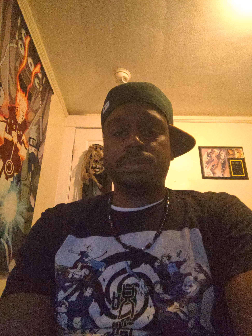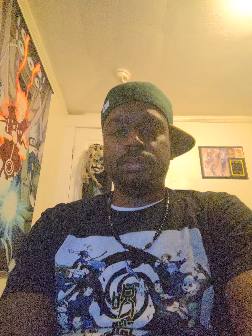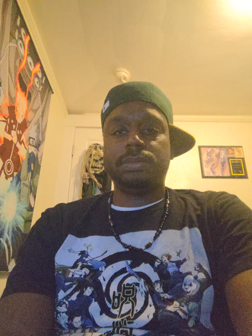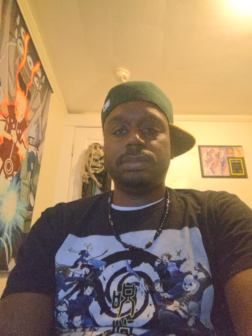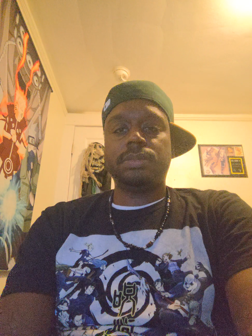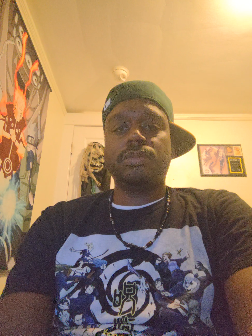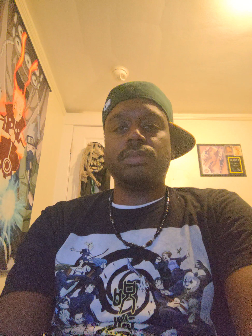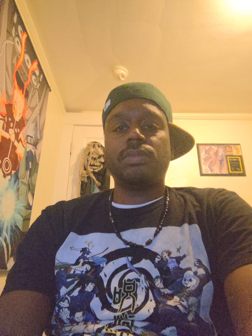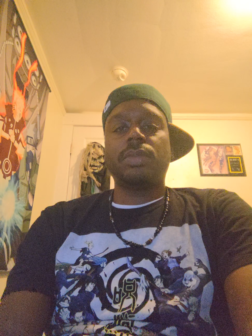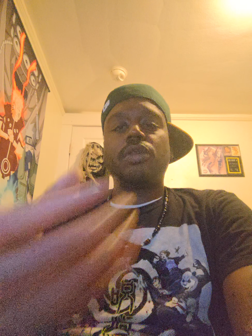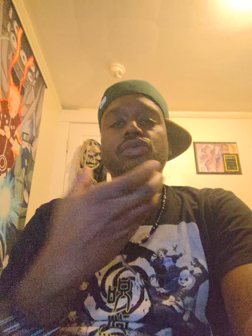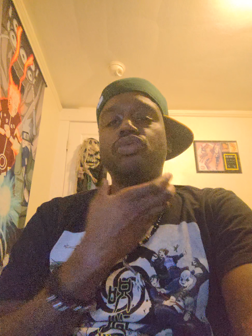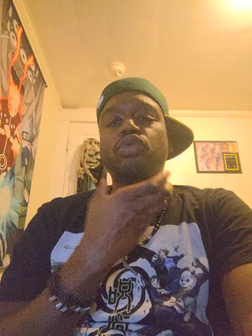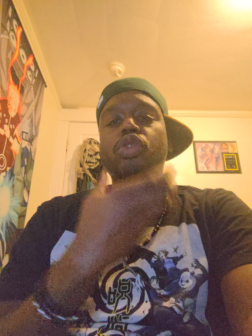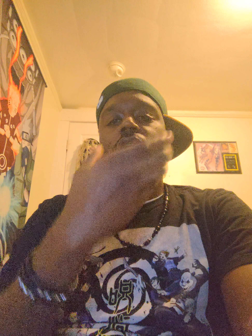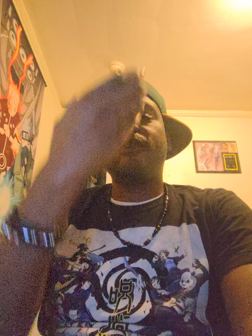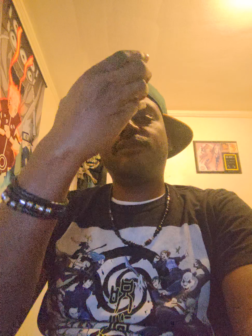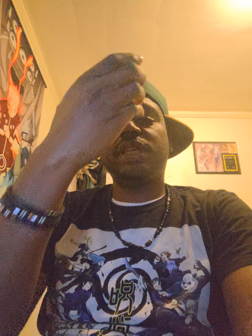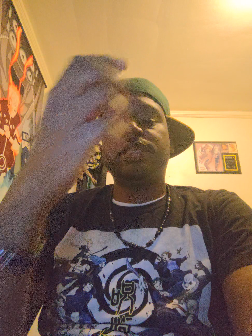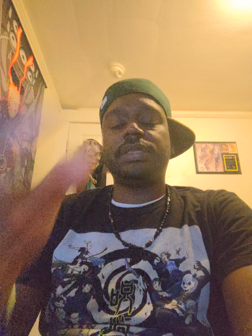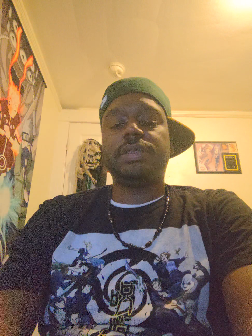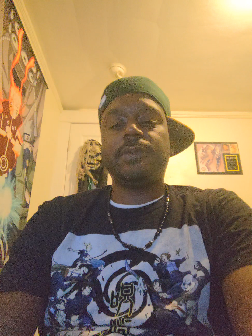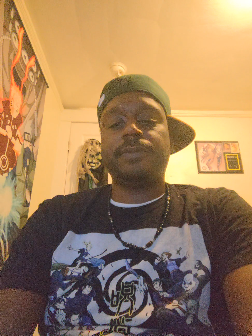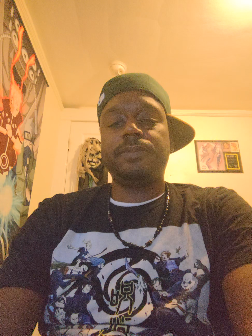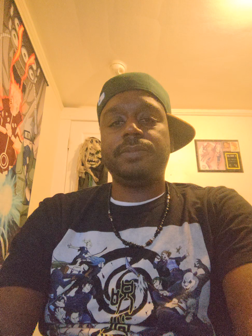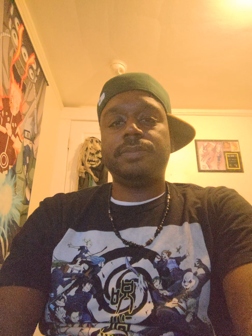giraffe